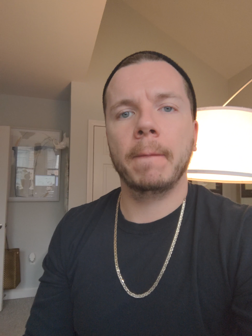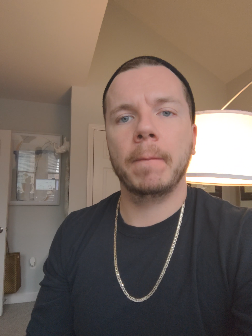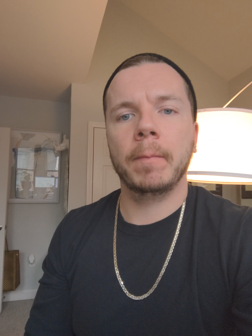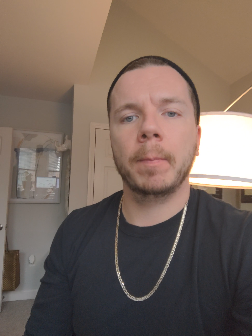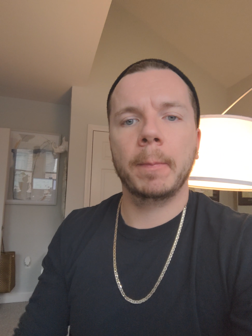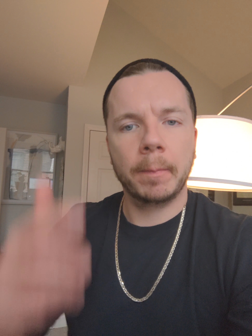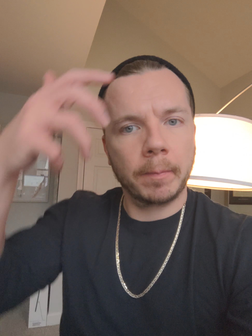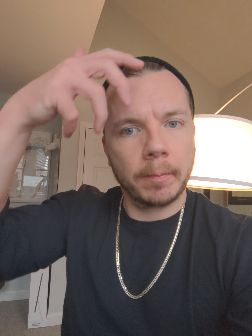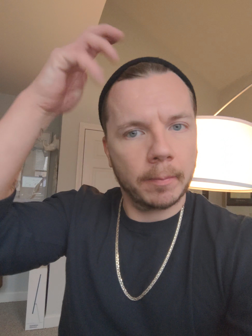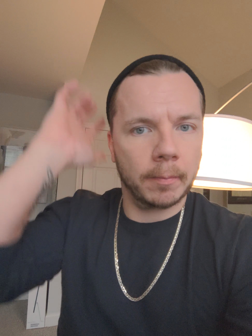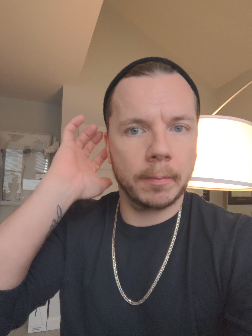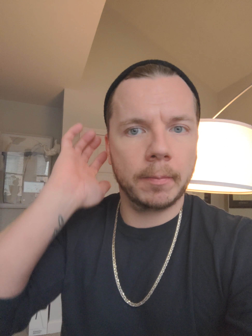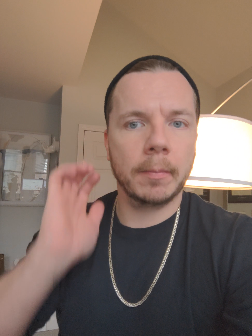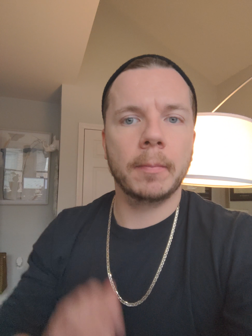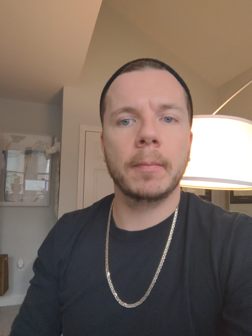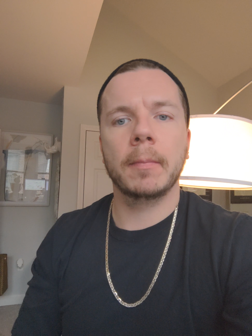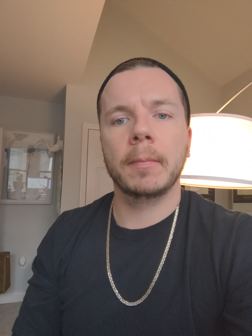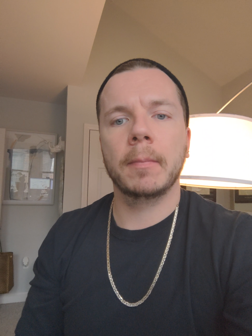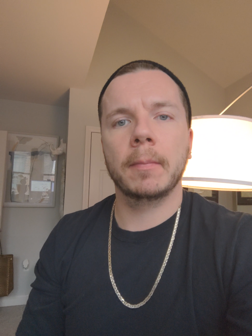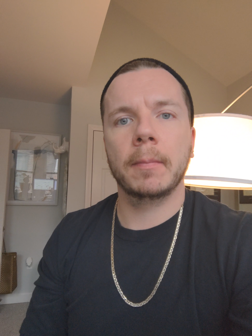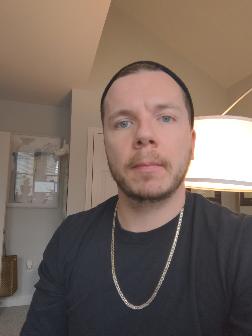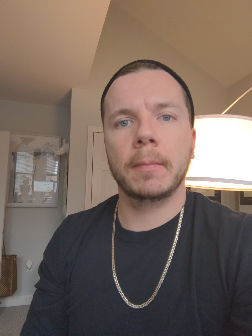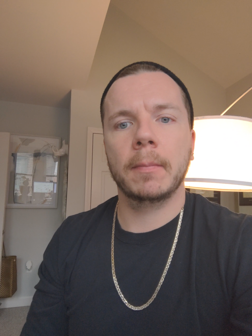lion